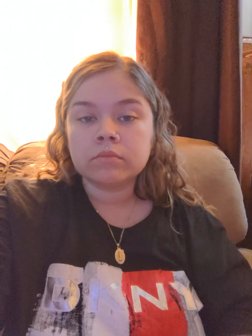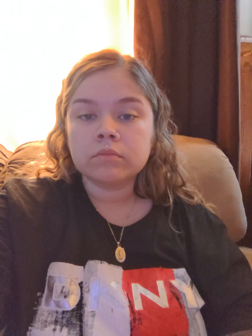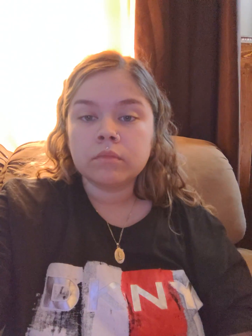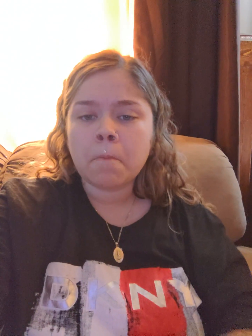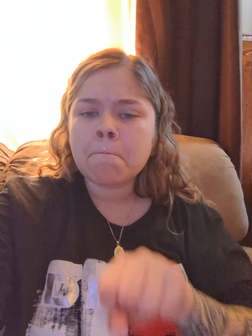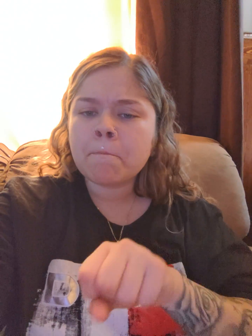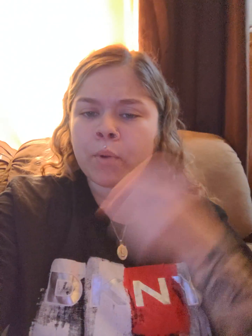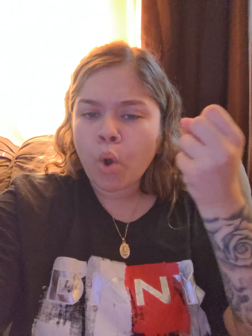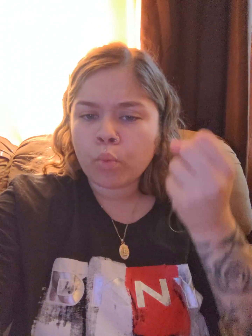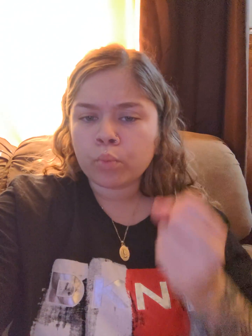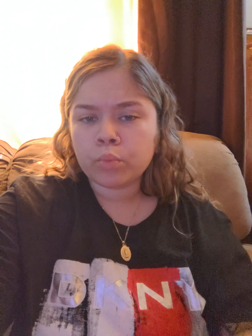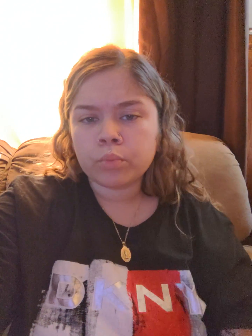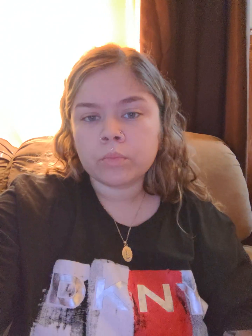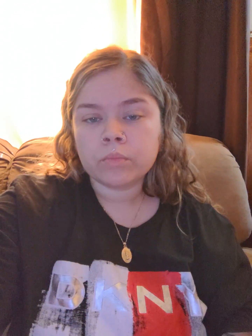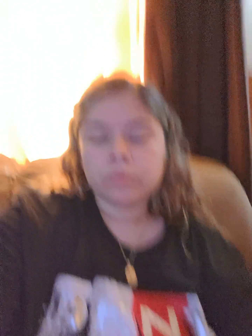broken